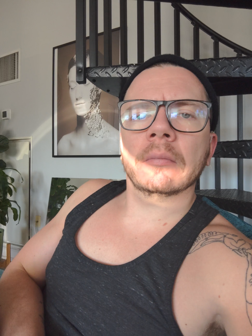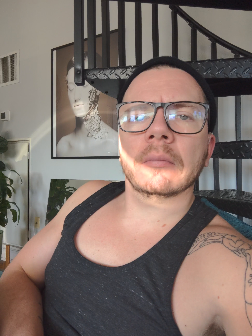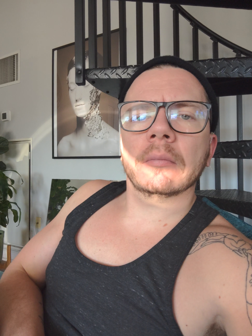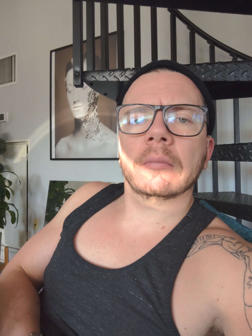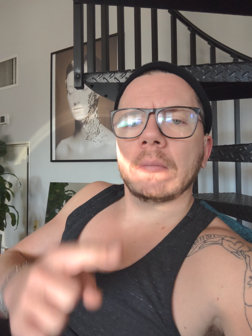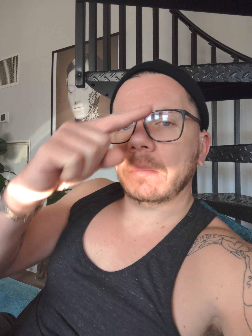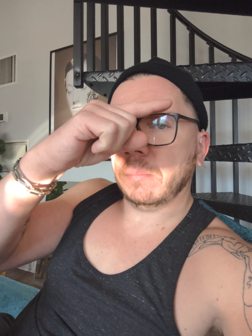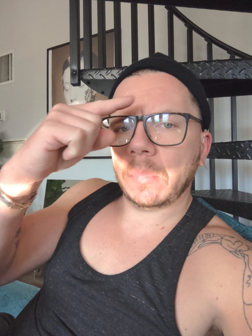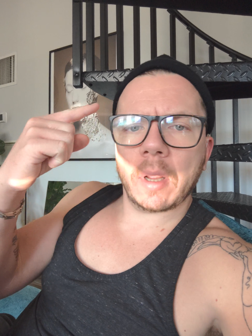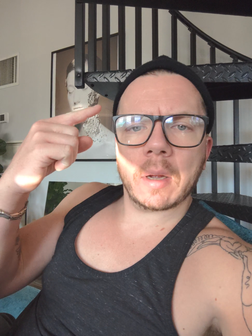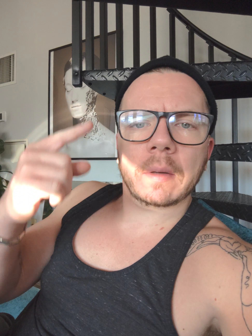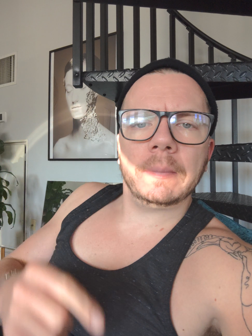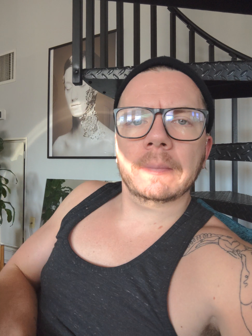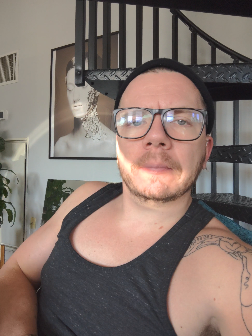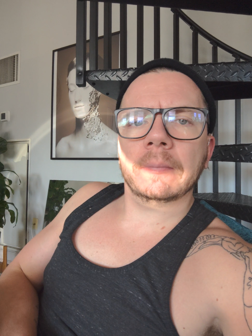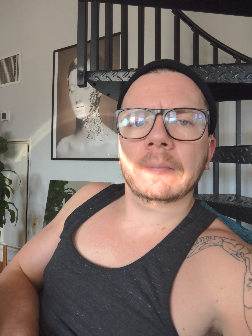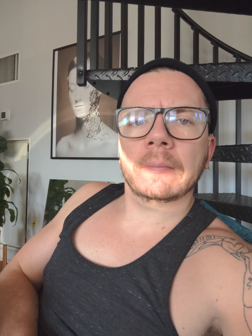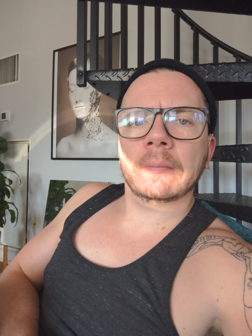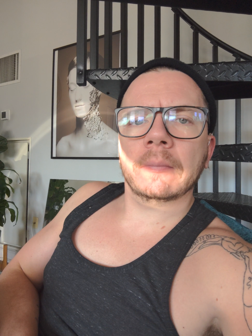black